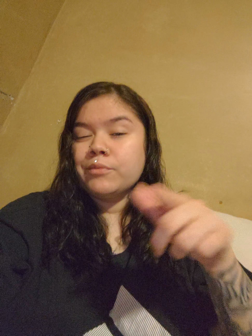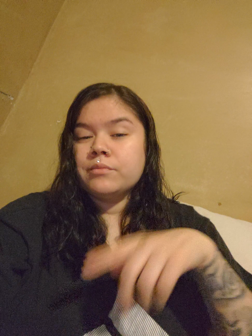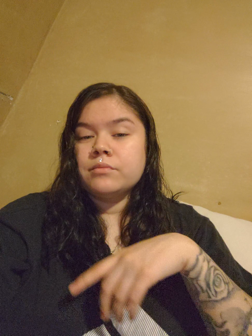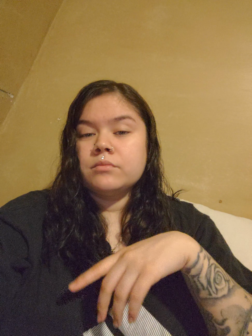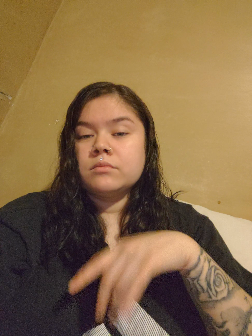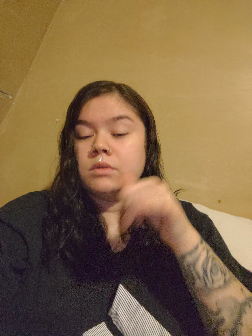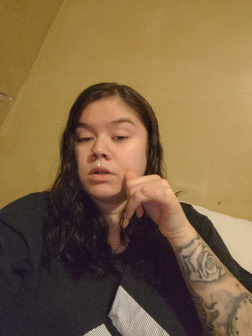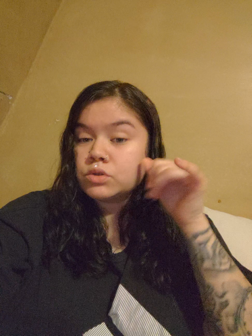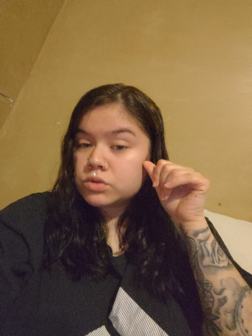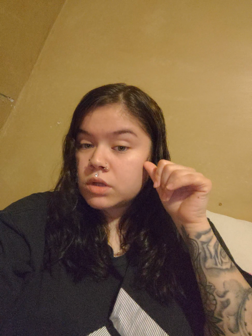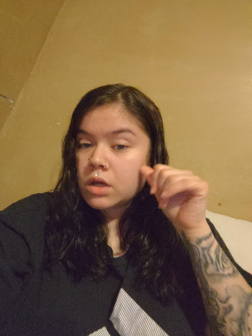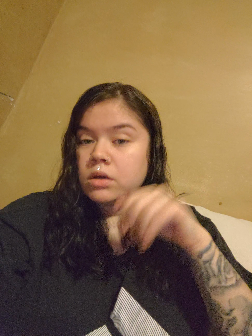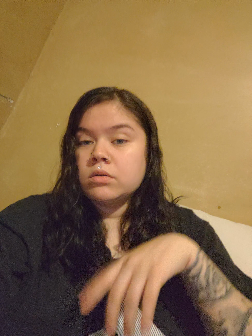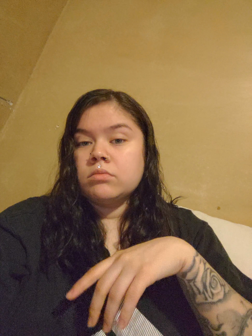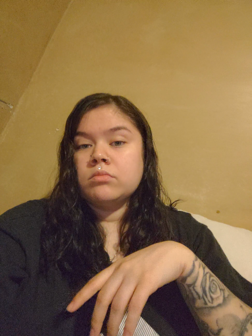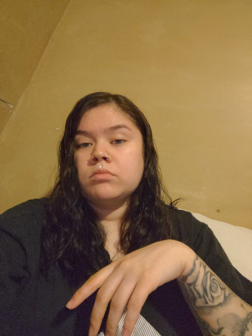yesterday